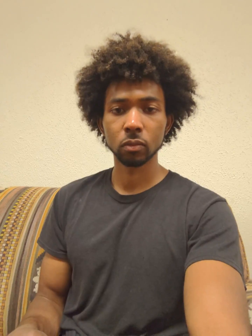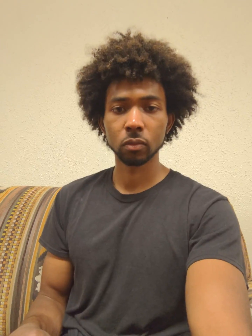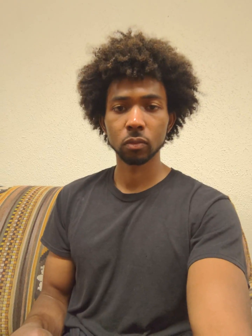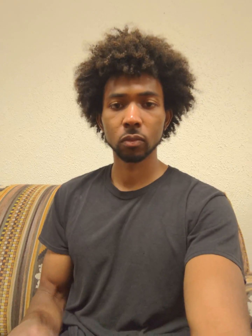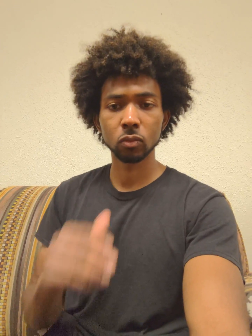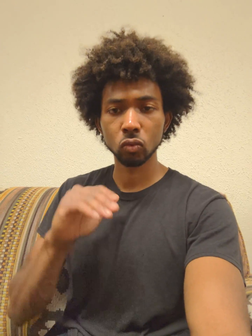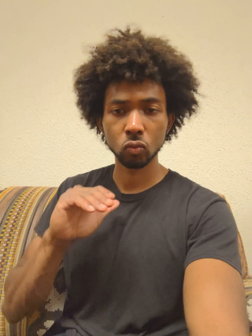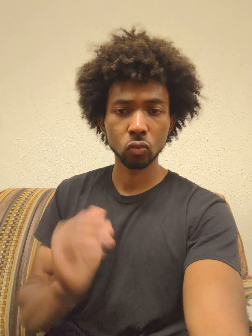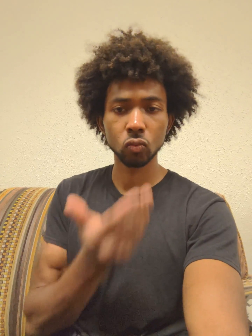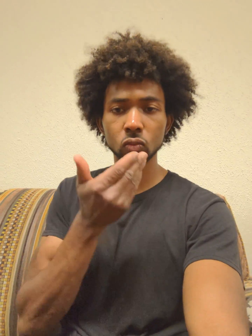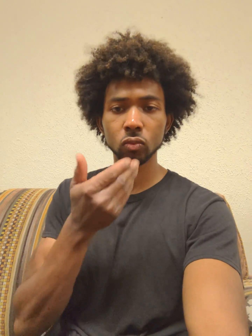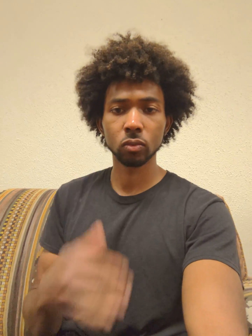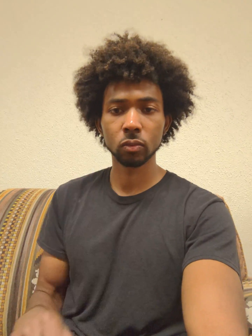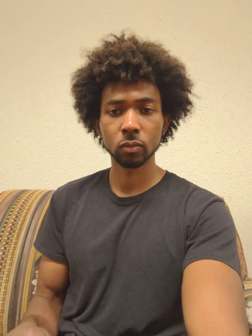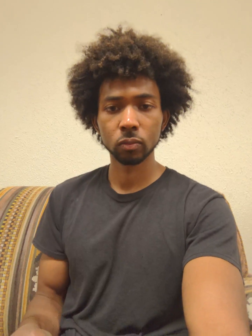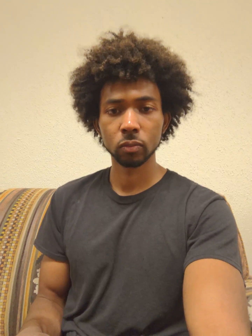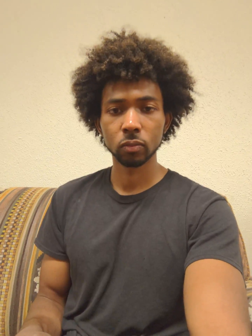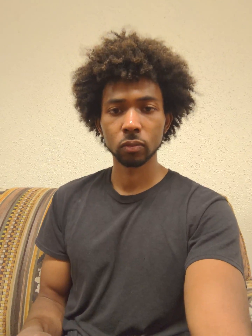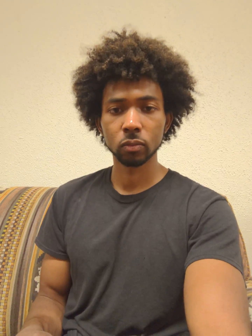new